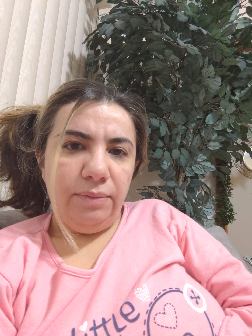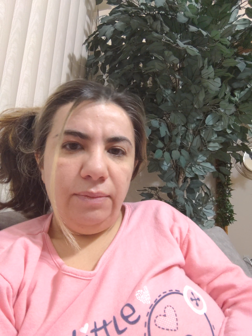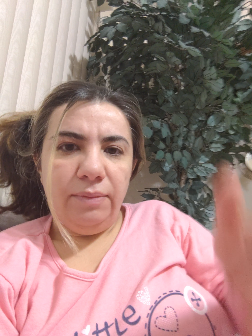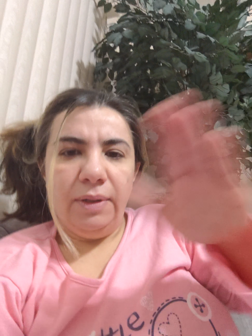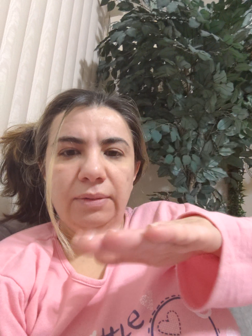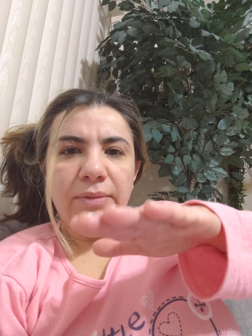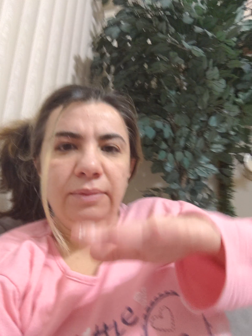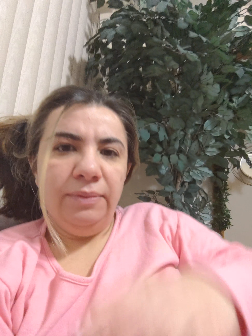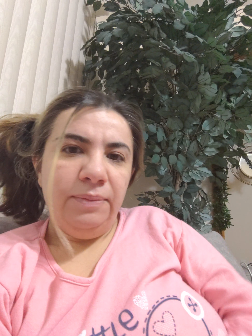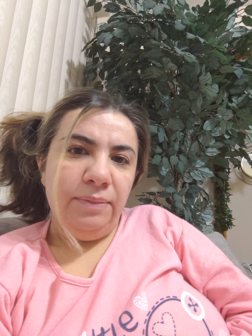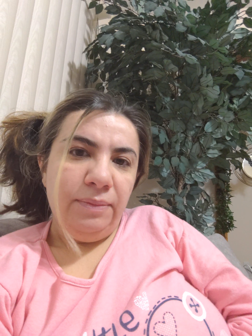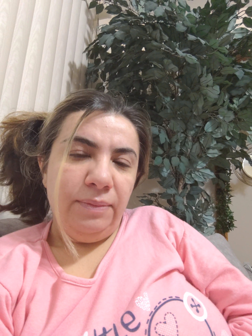on